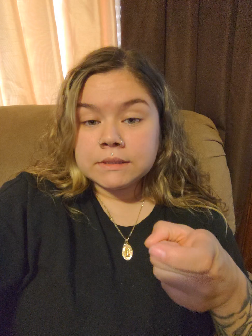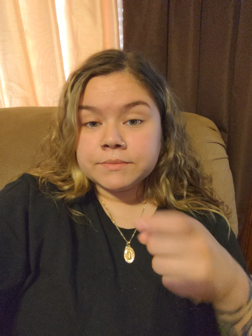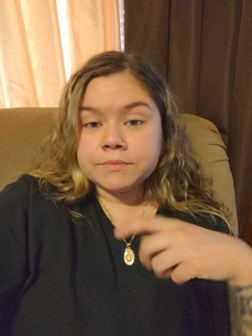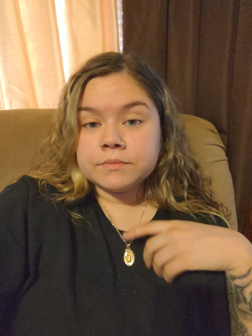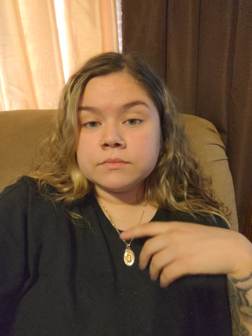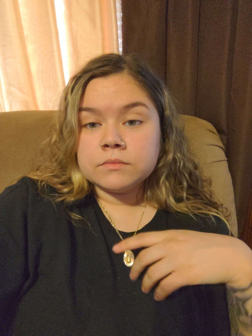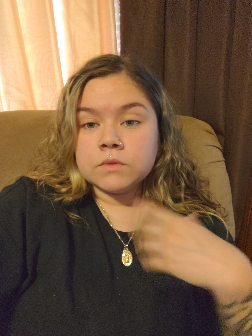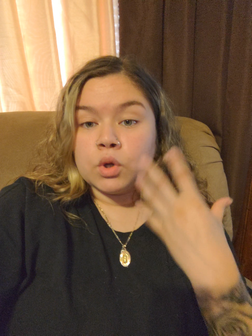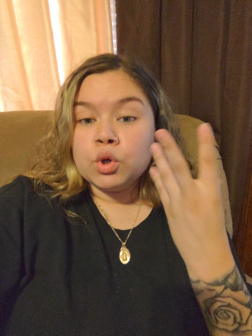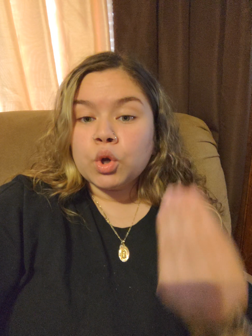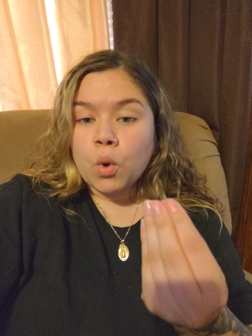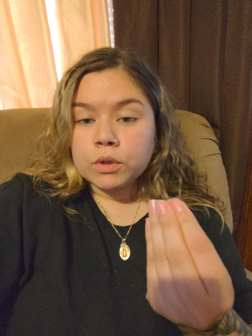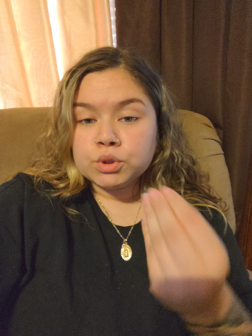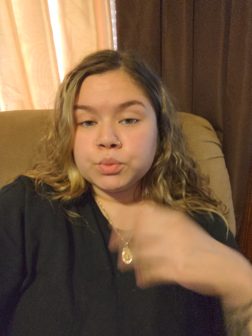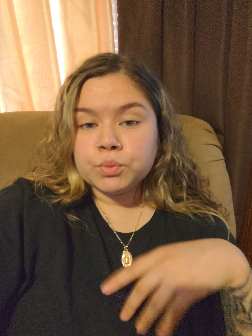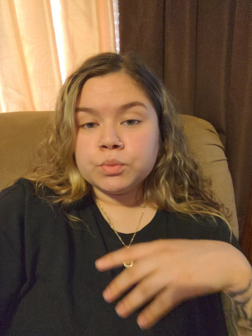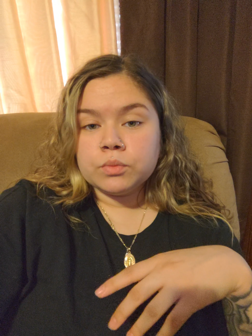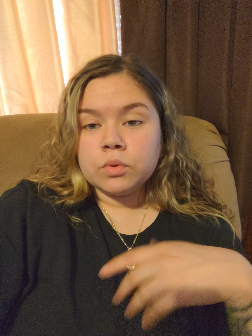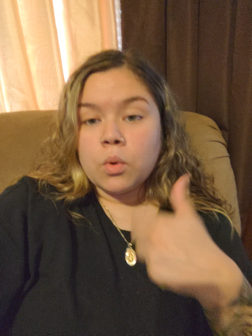going to